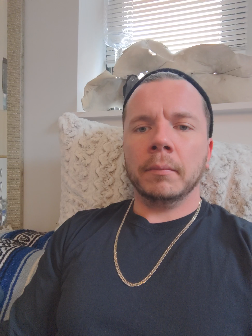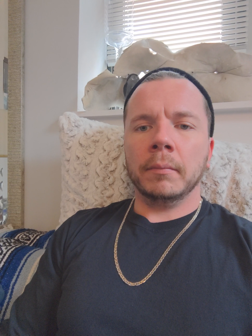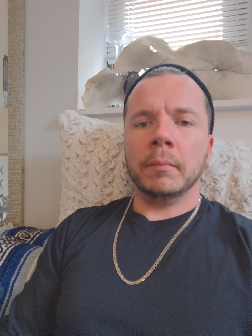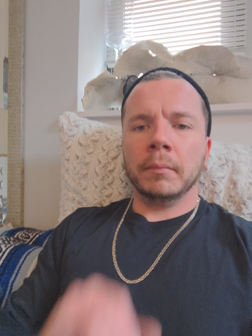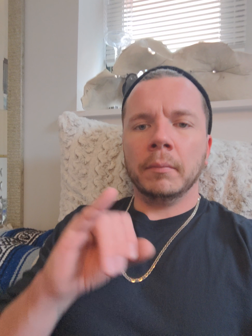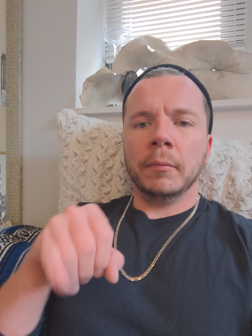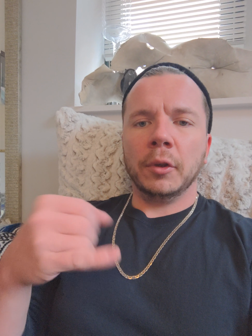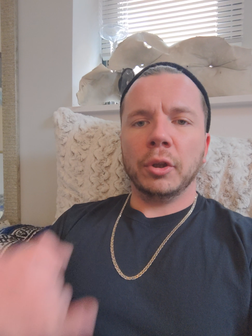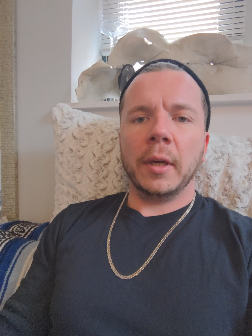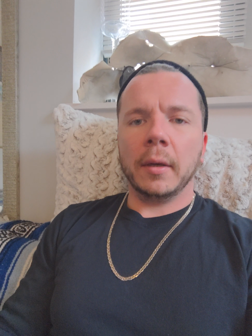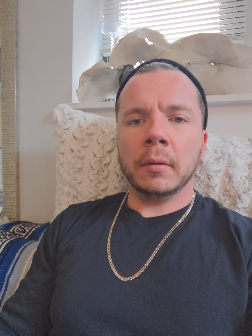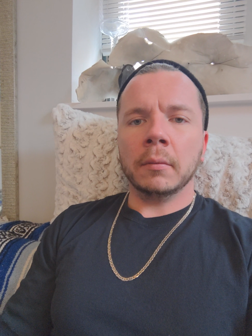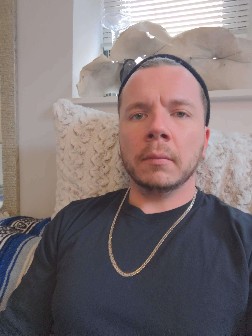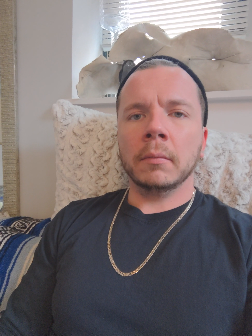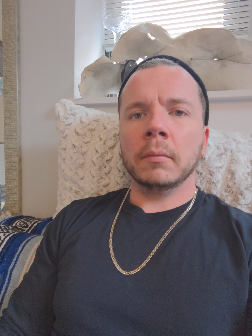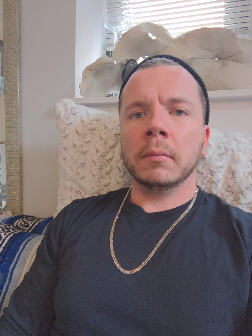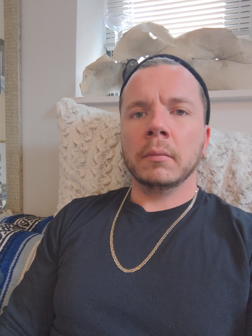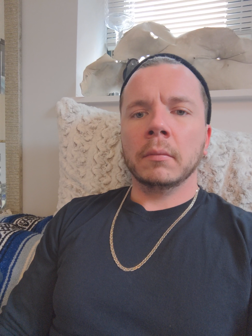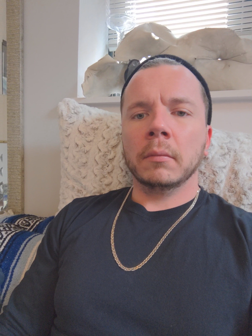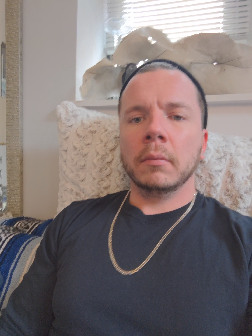jeans